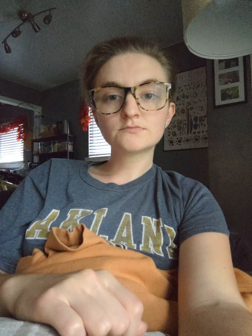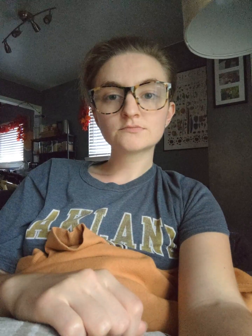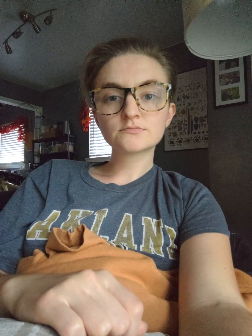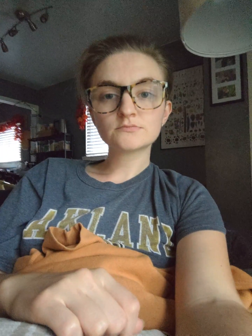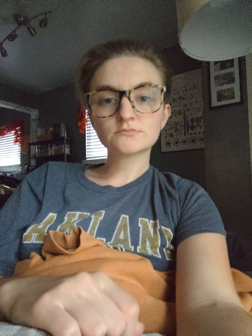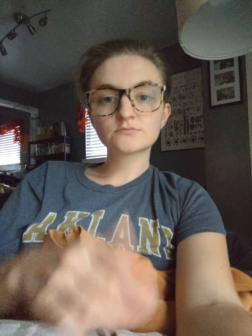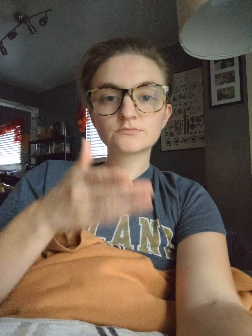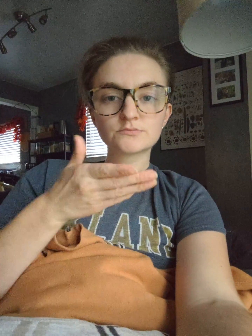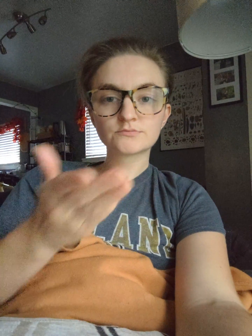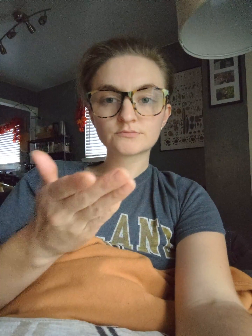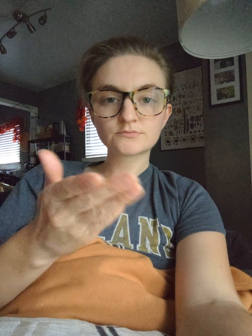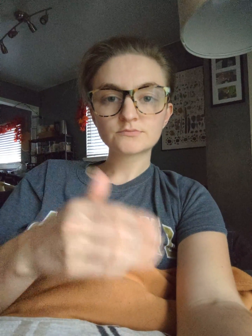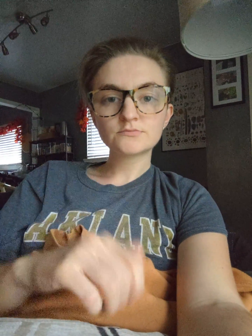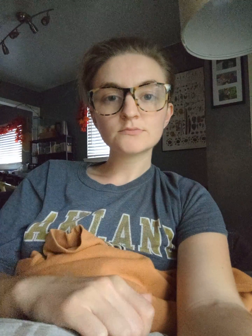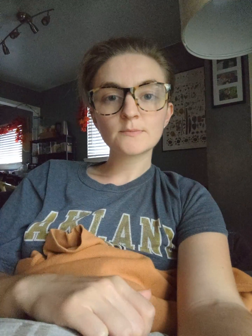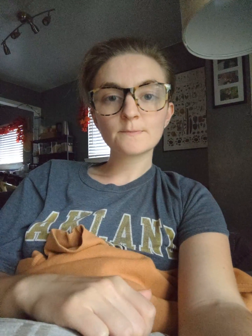oven